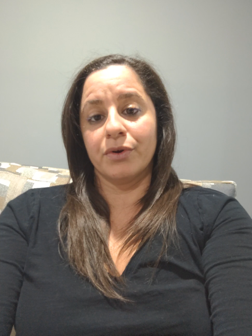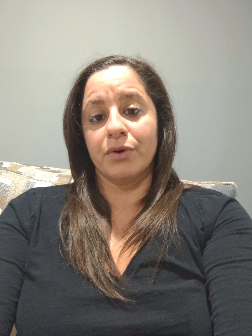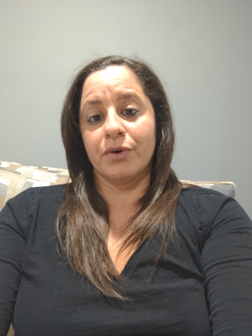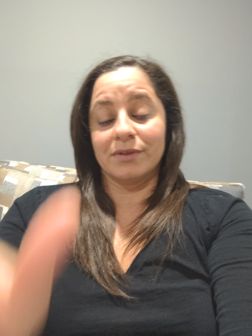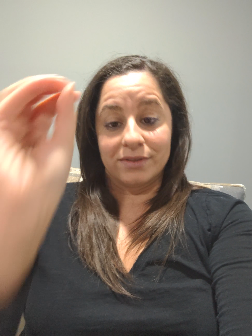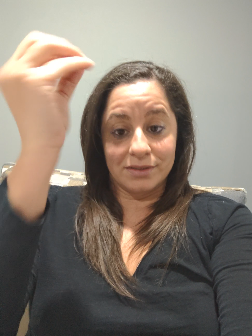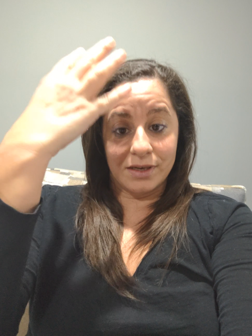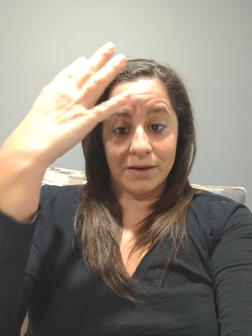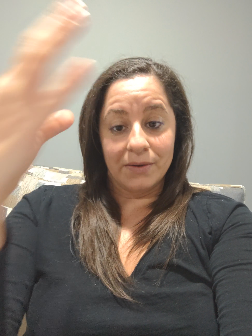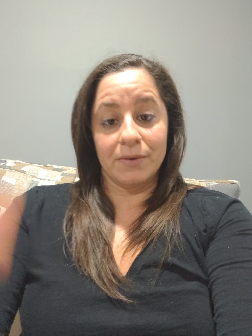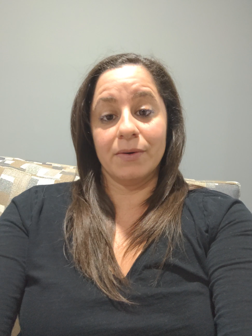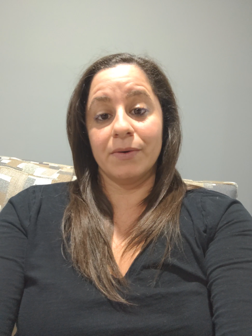sun